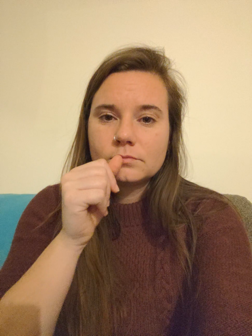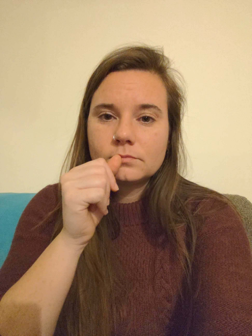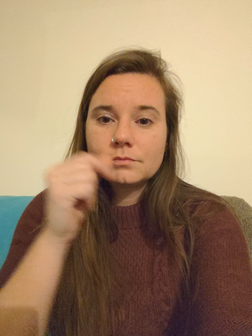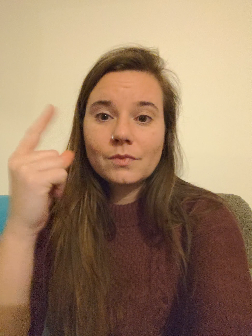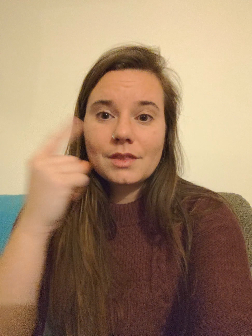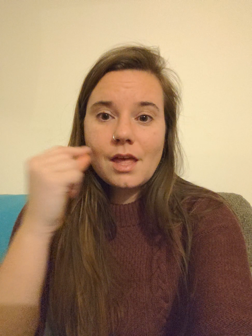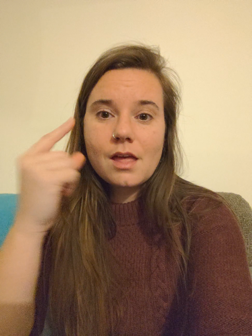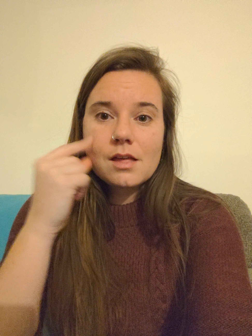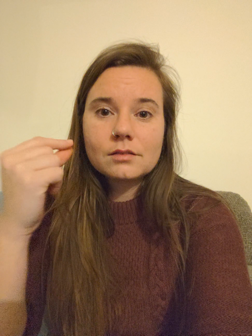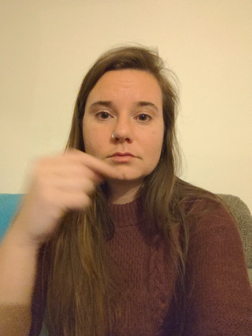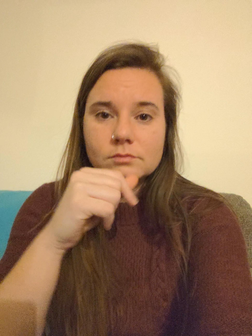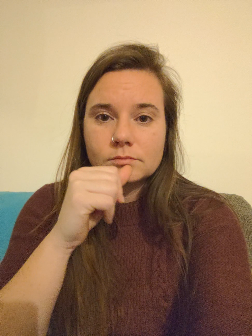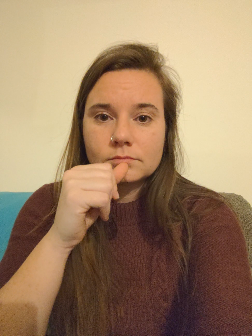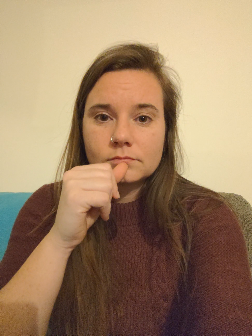cat